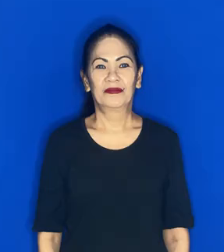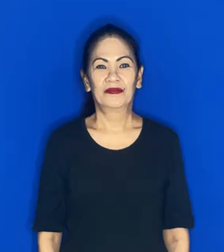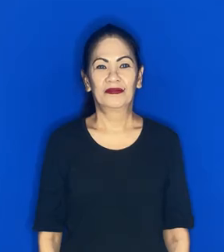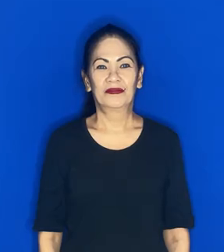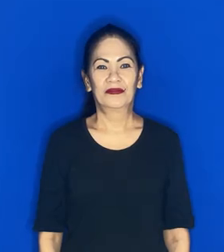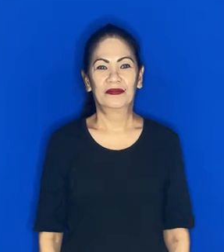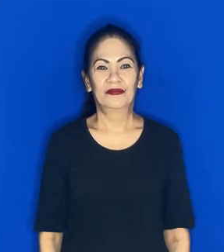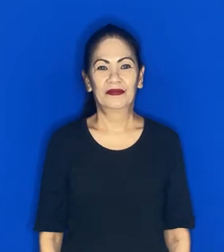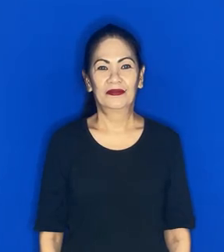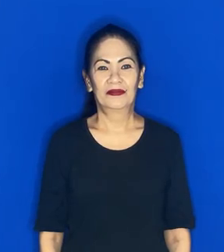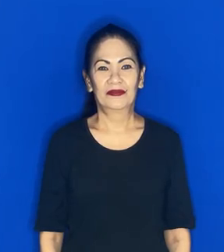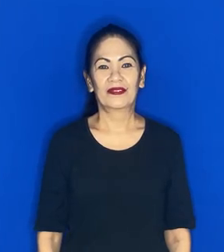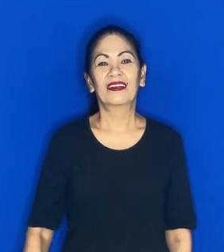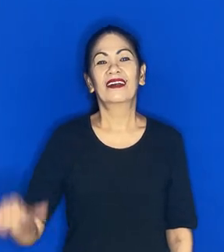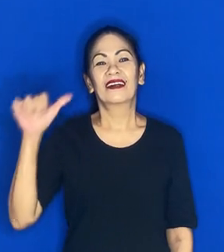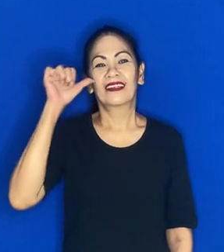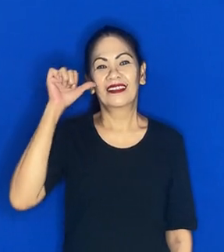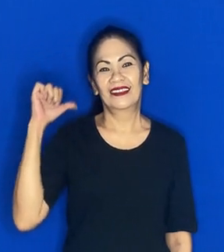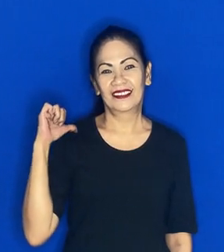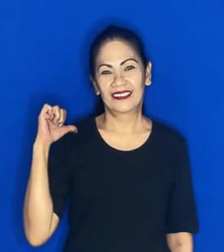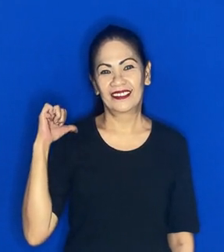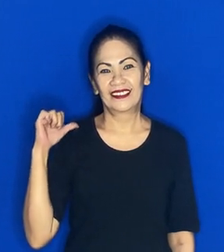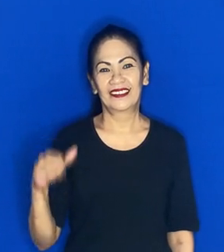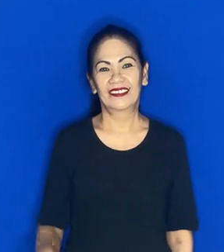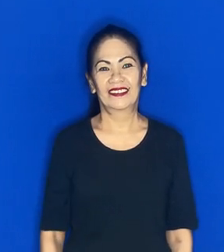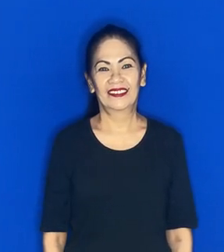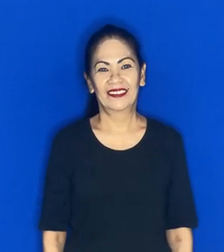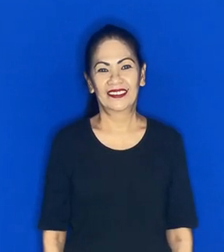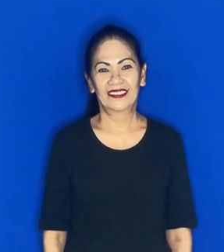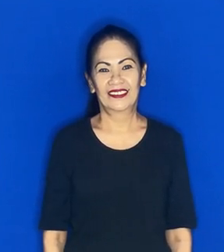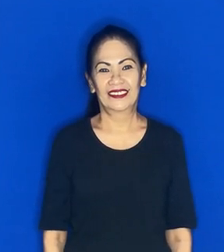yesterday